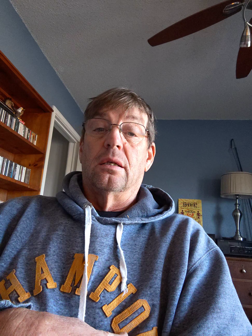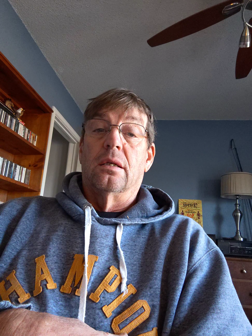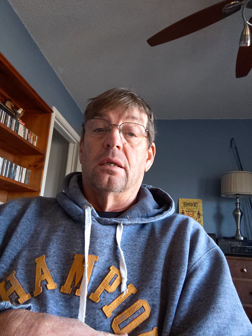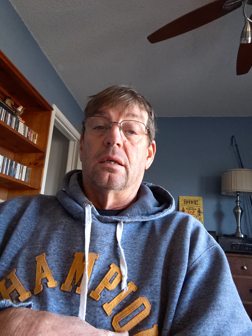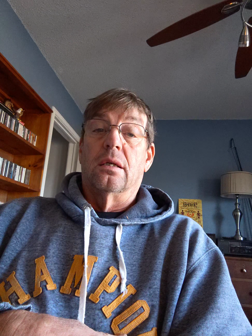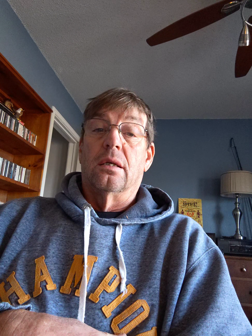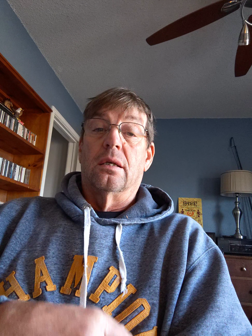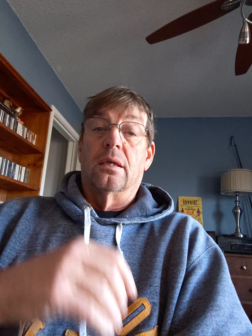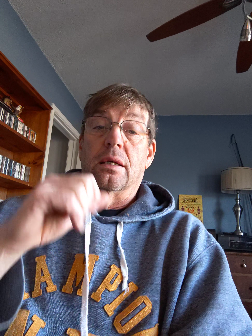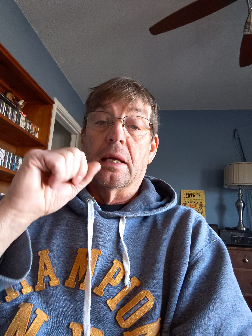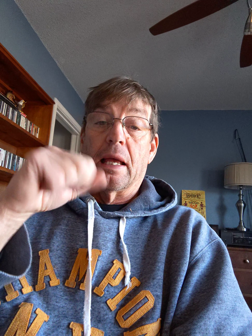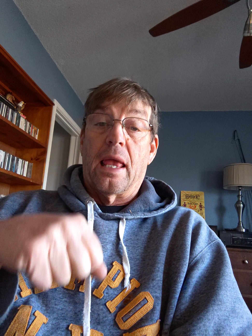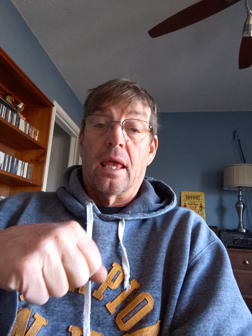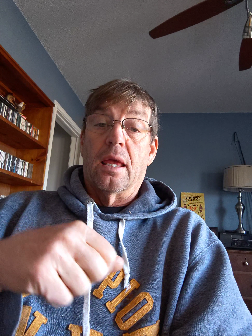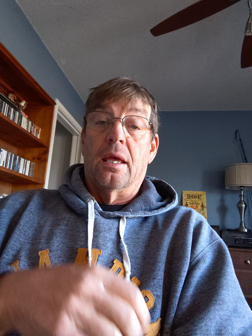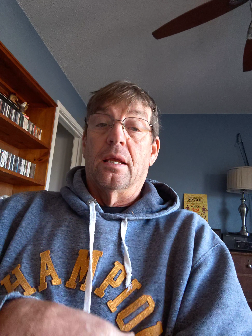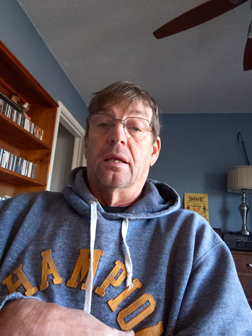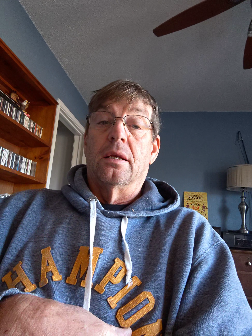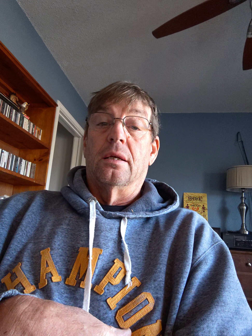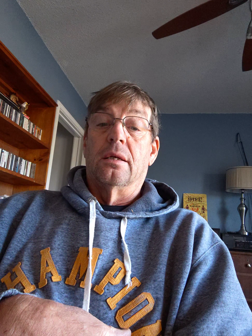can